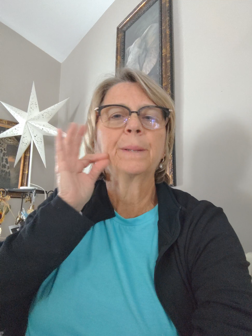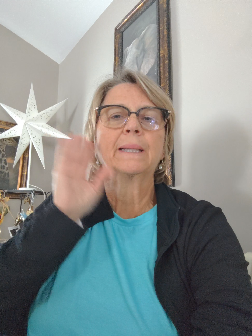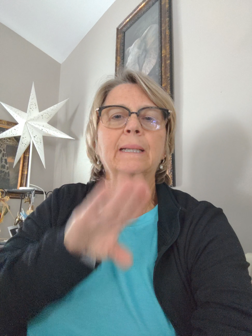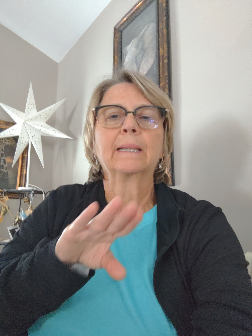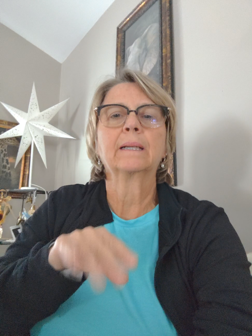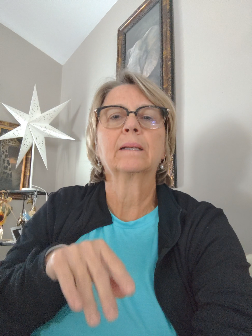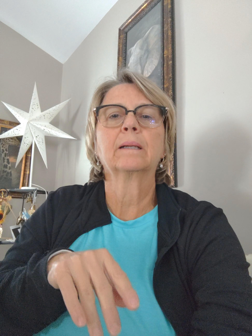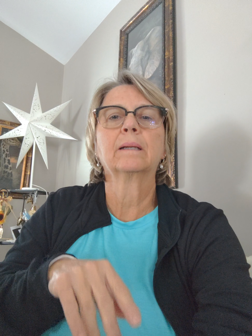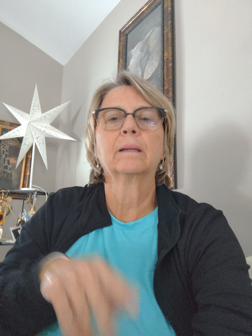bee